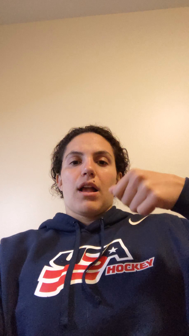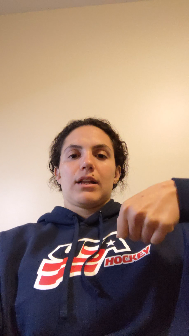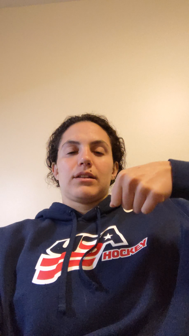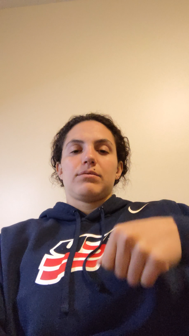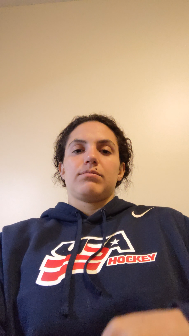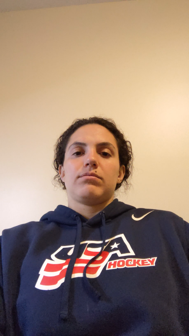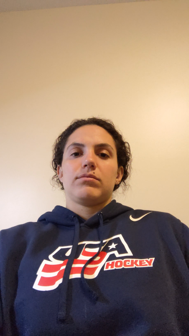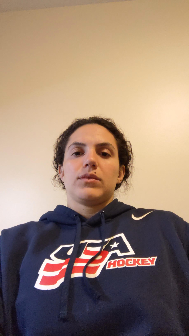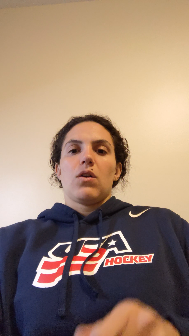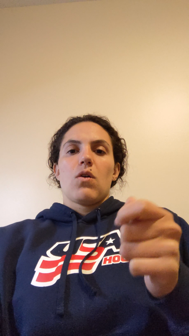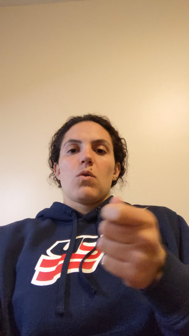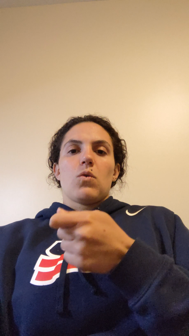hose